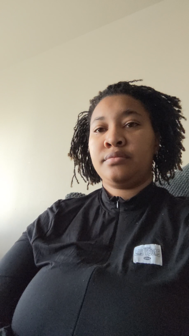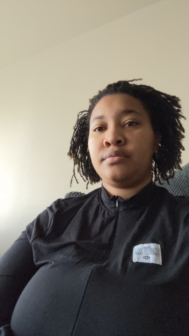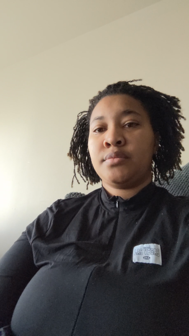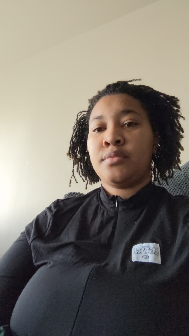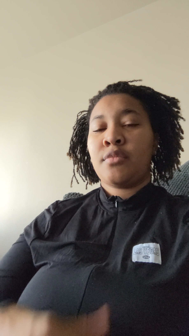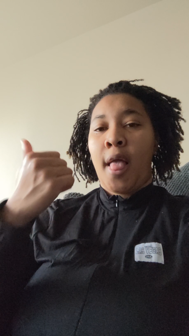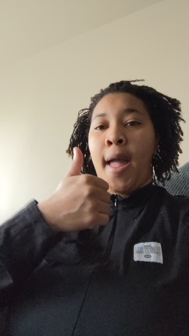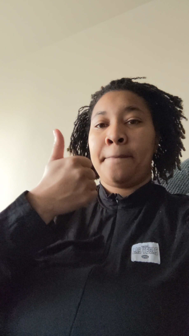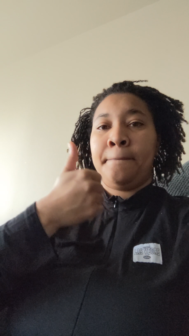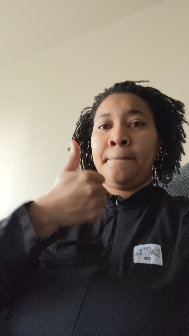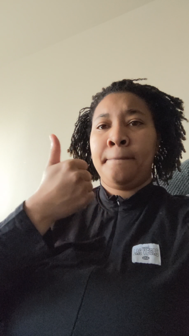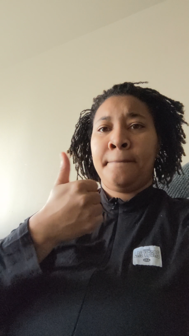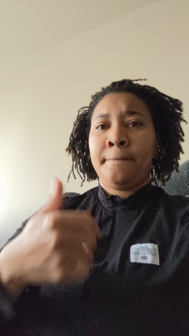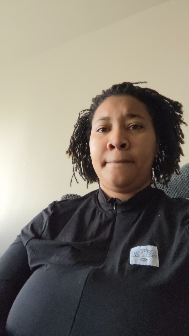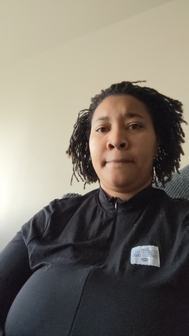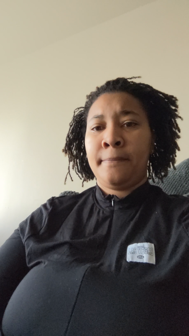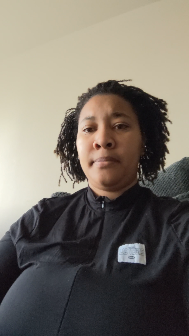help